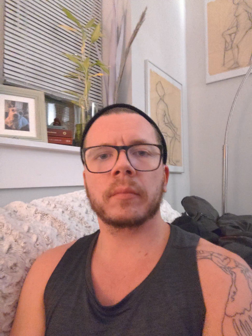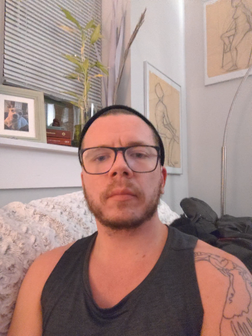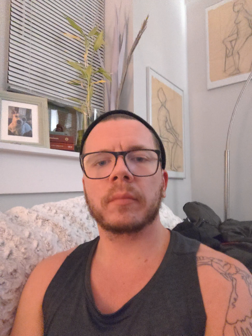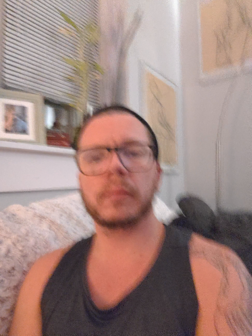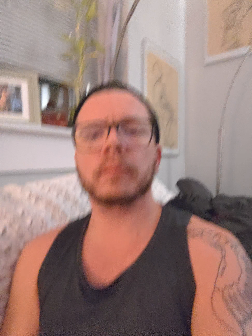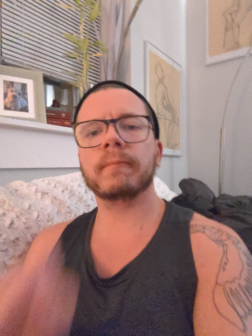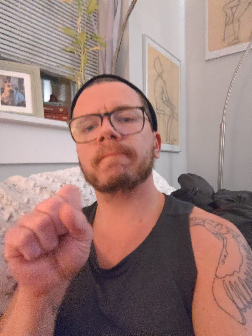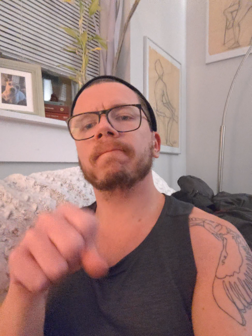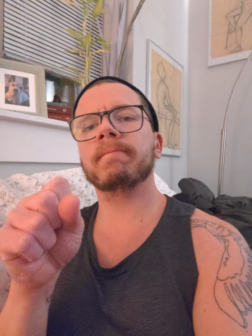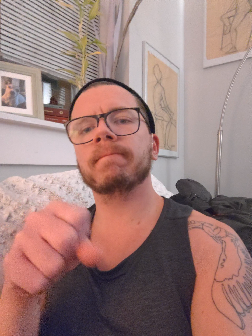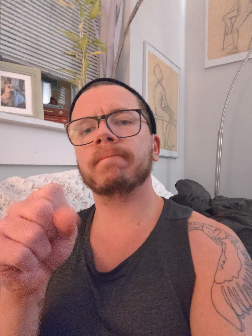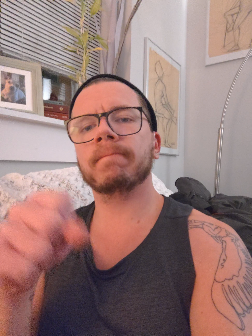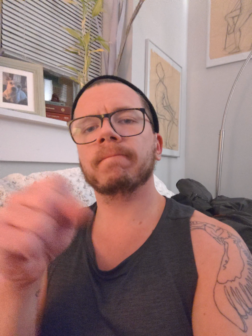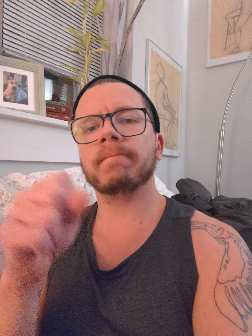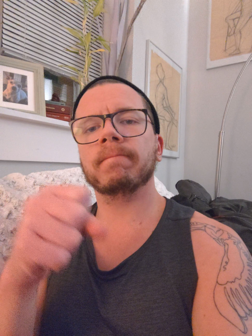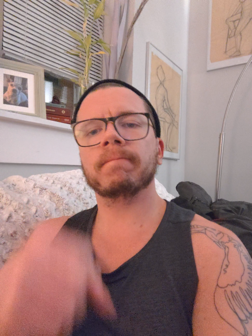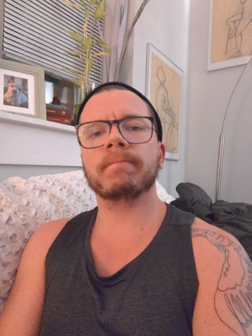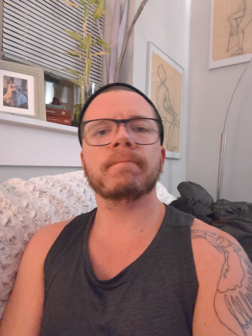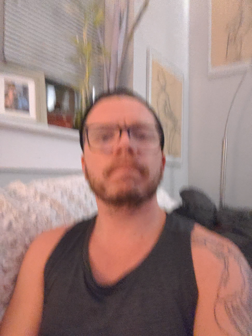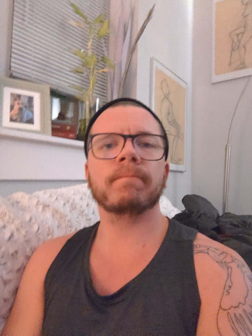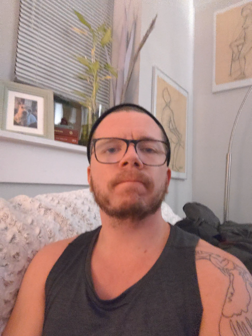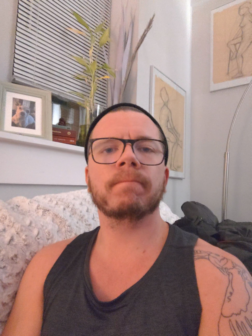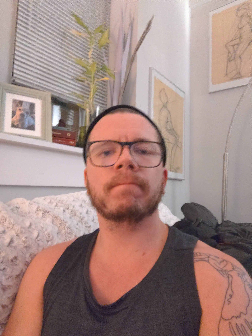yes